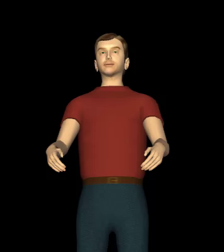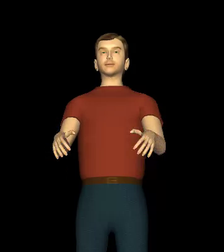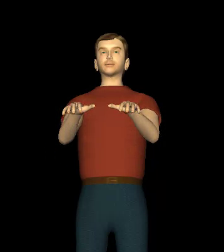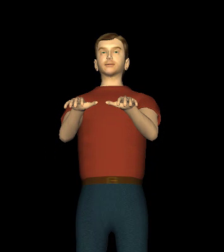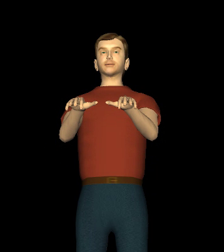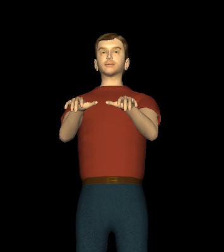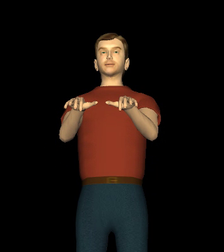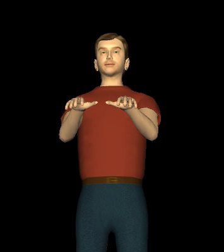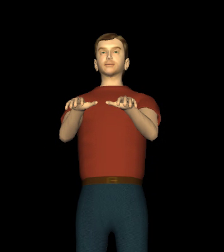يكتب على الآلة الكاتبة